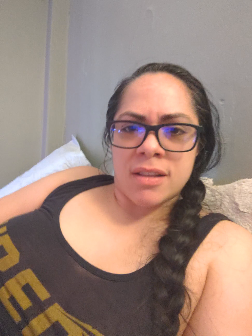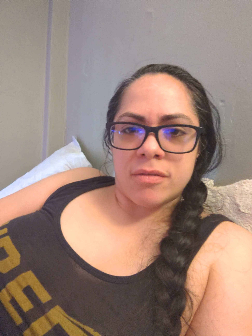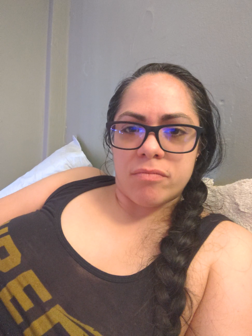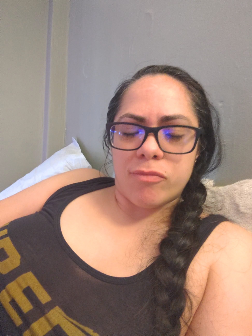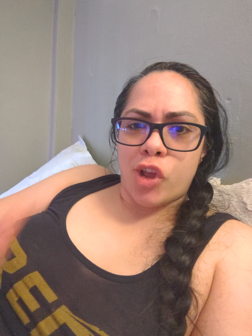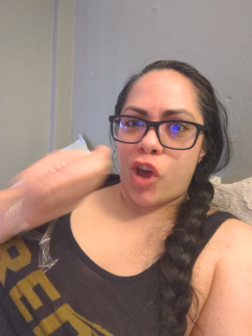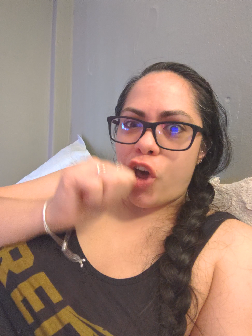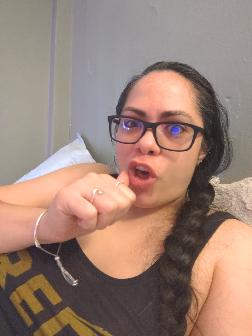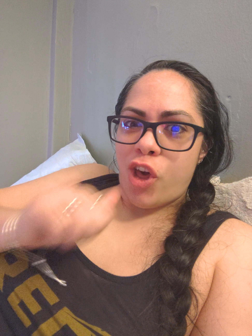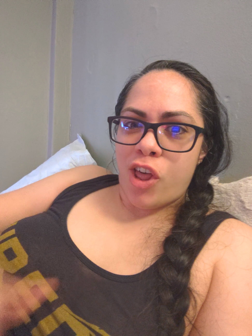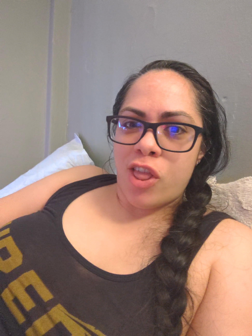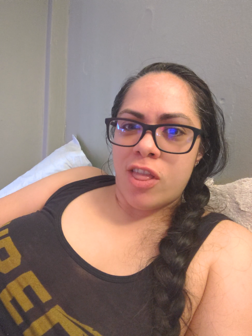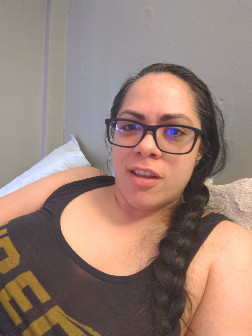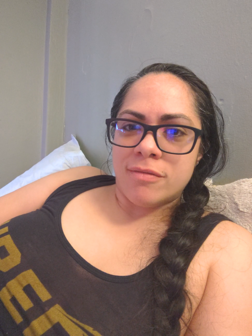girl